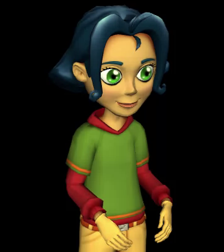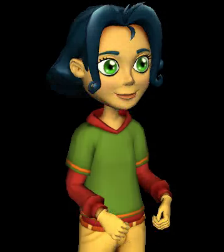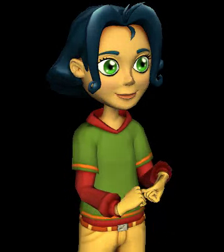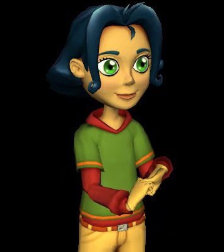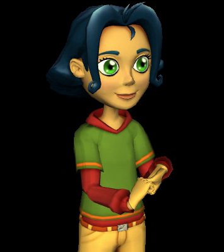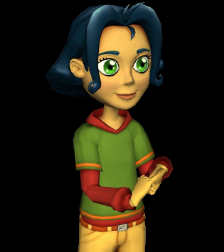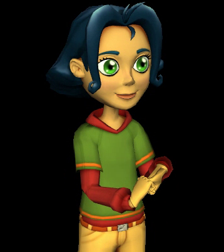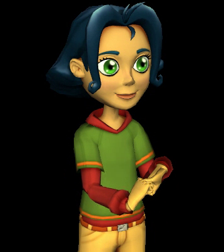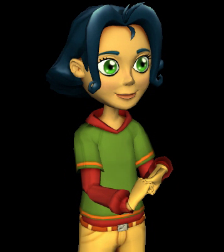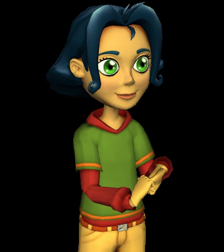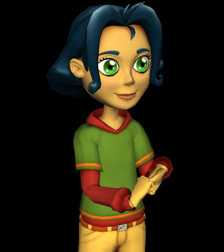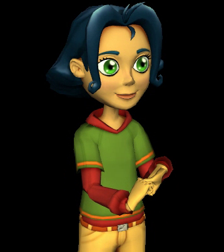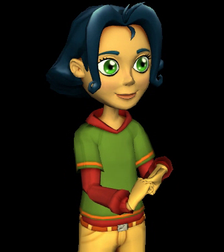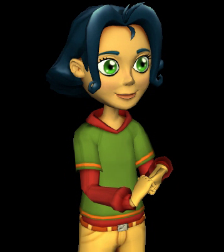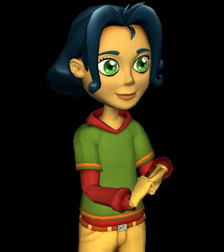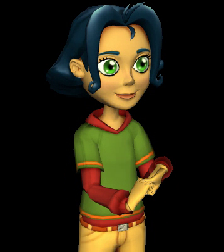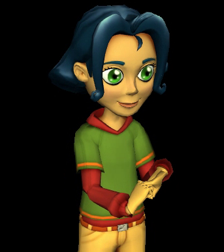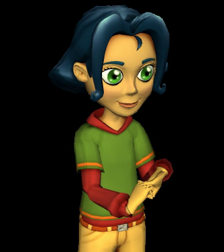يغسل